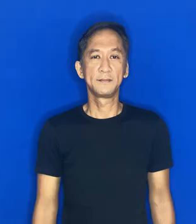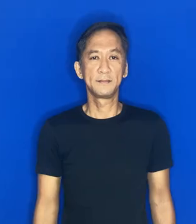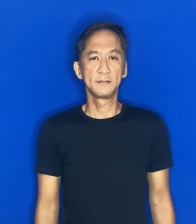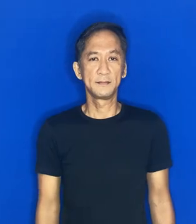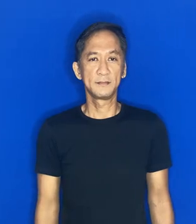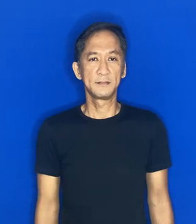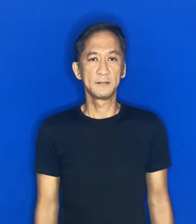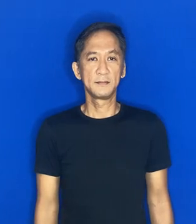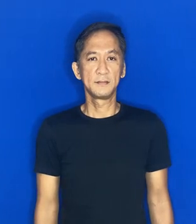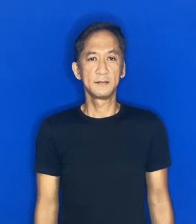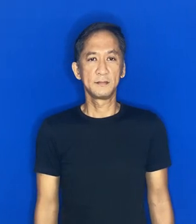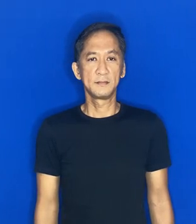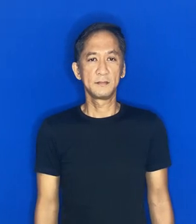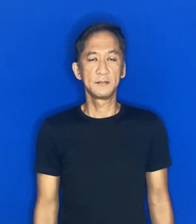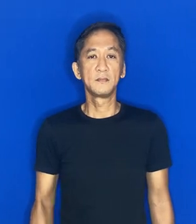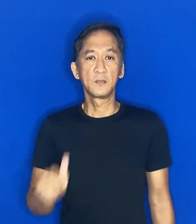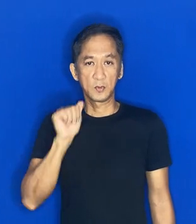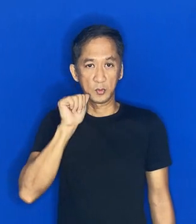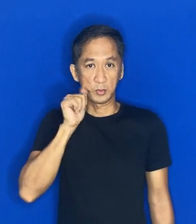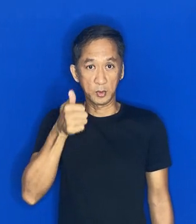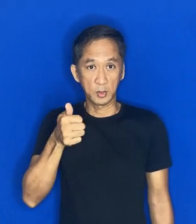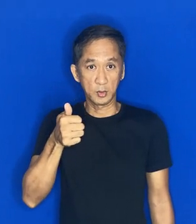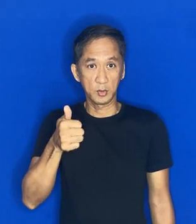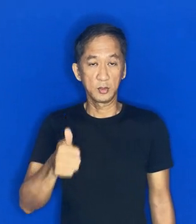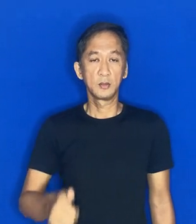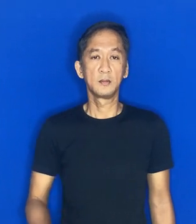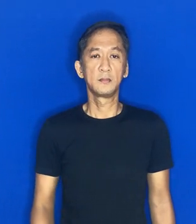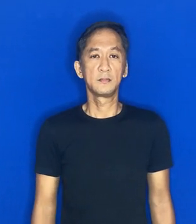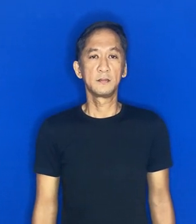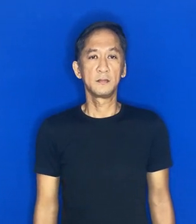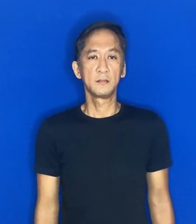tomorrow